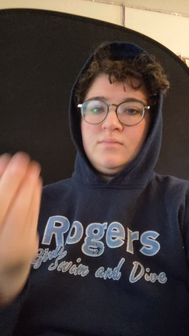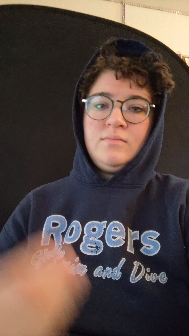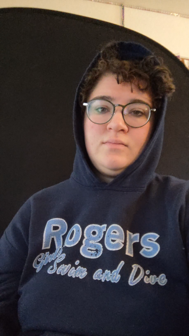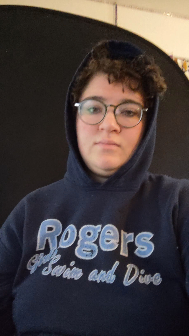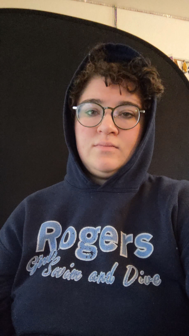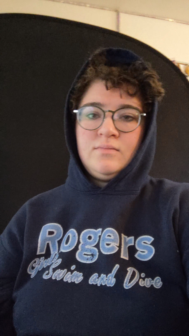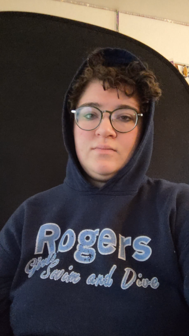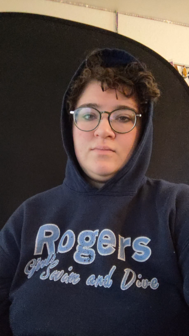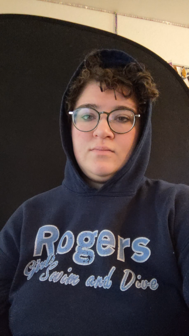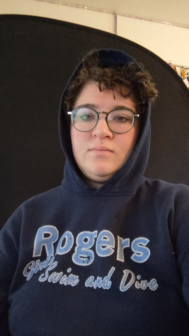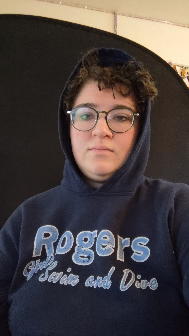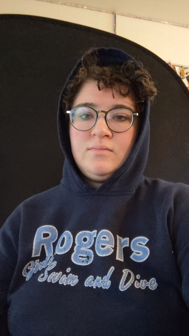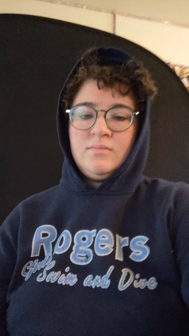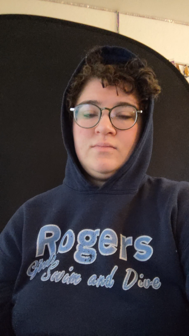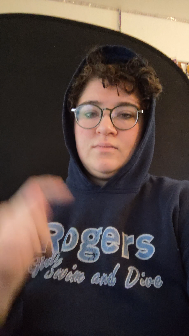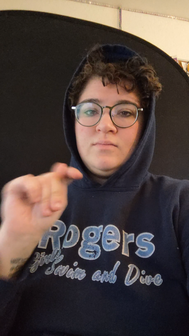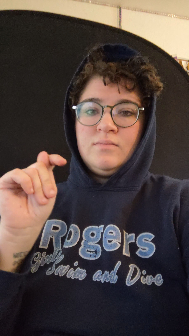bathroom